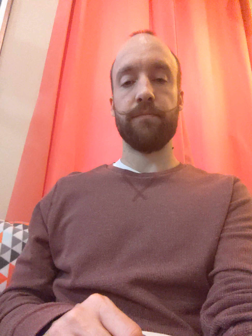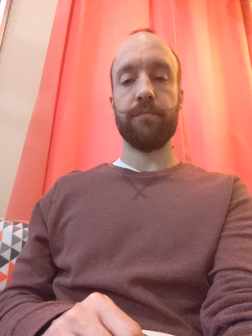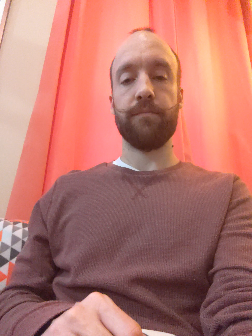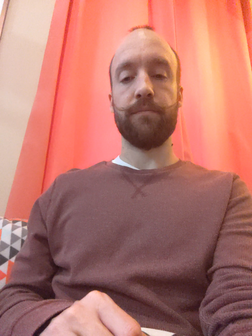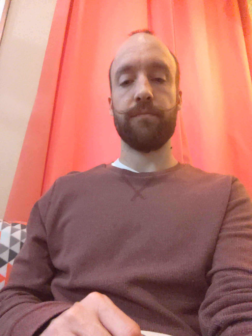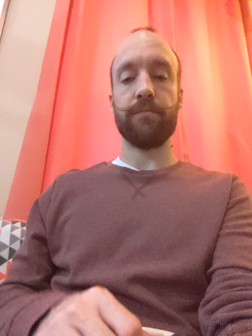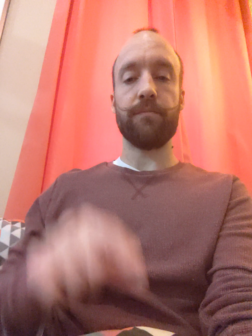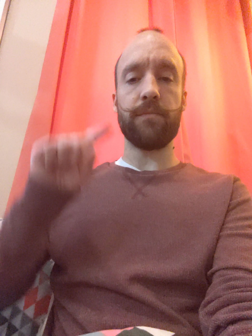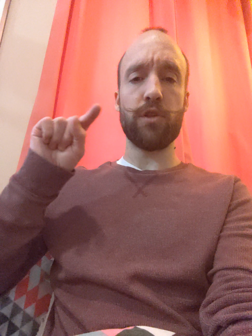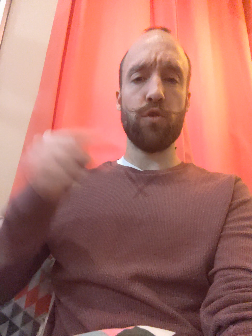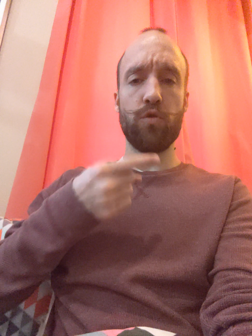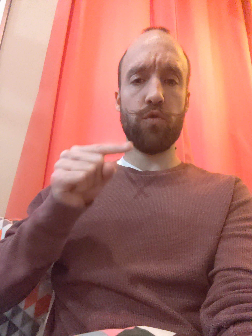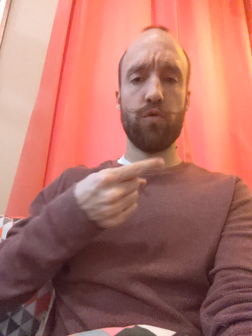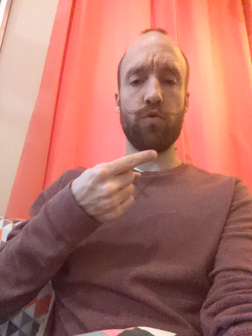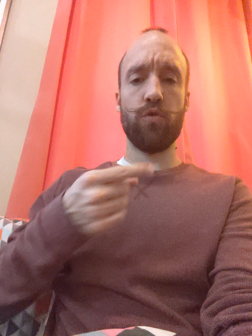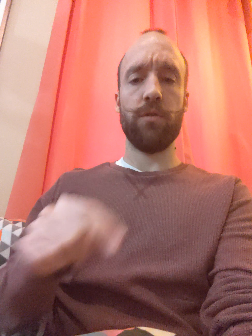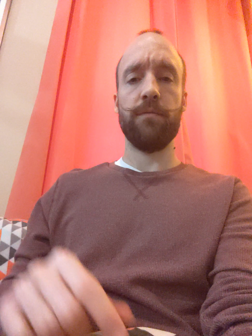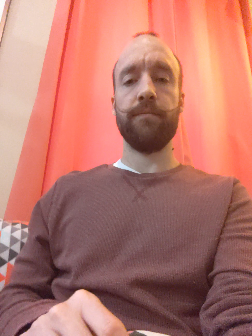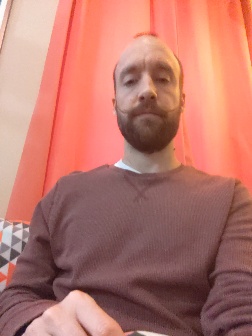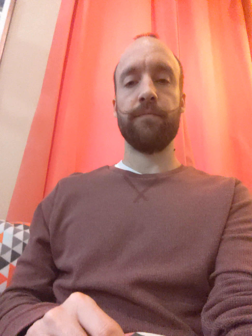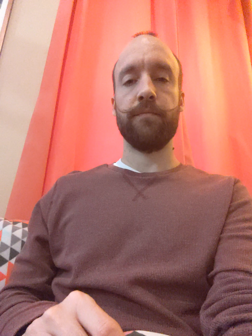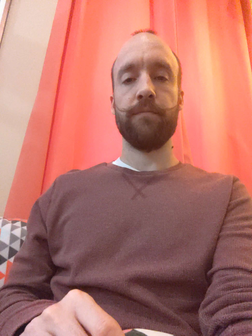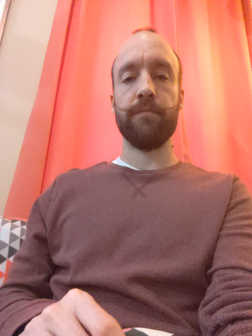owie